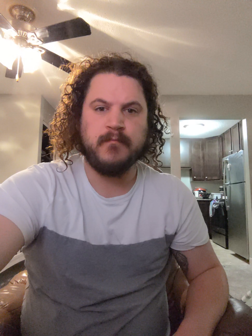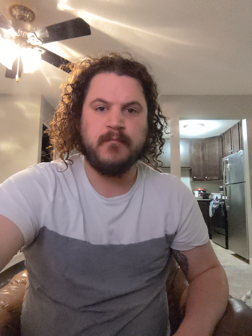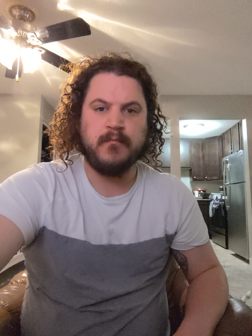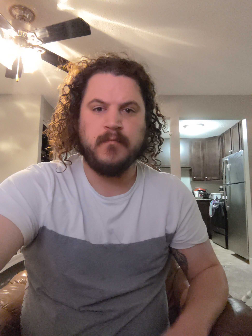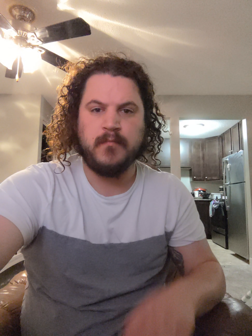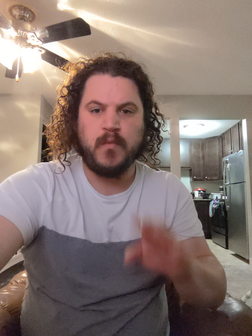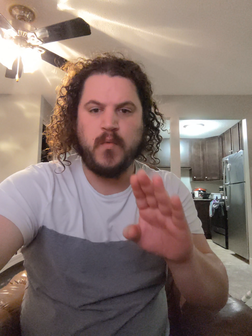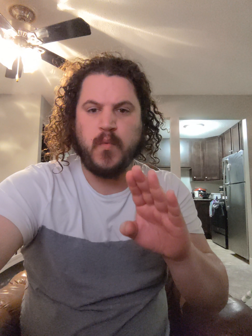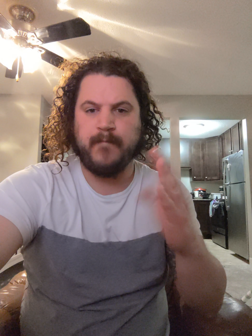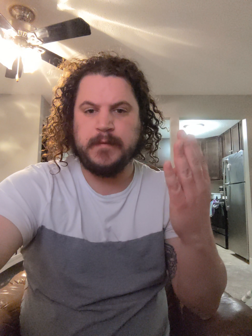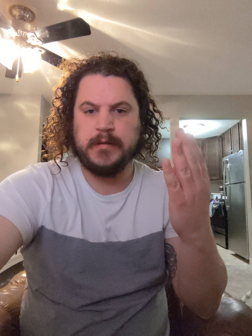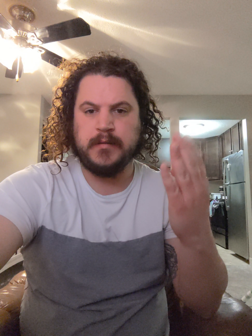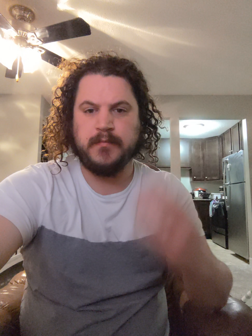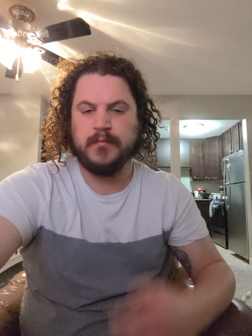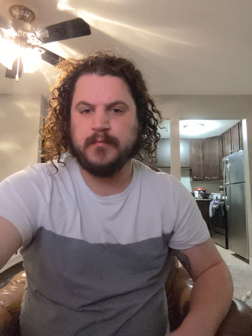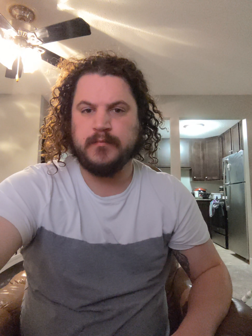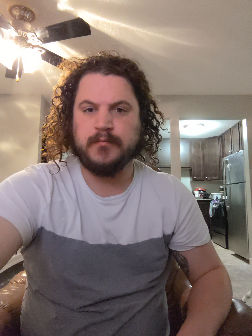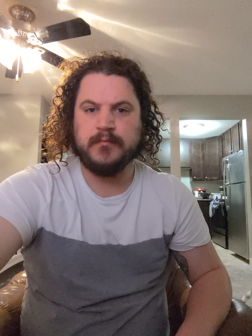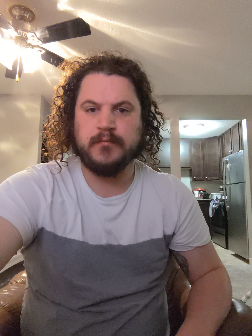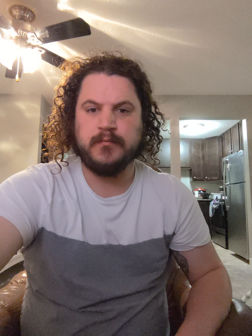open